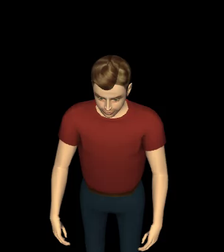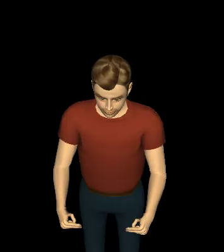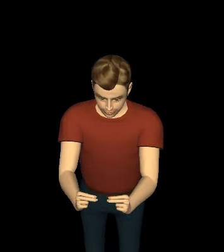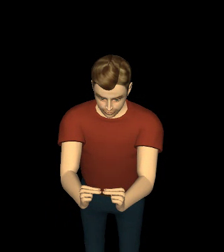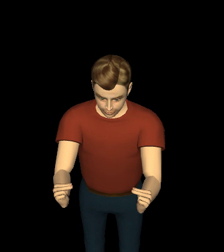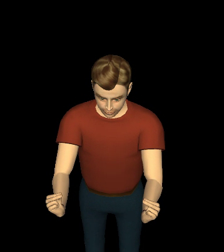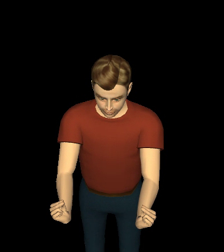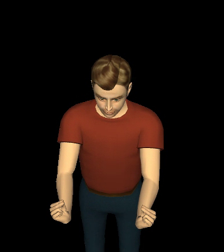جسر